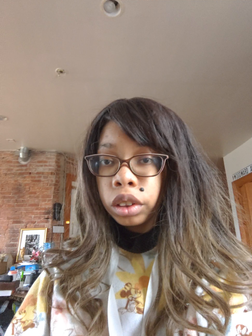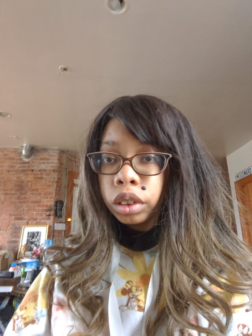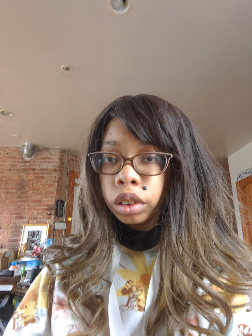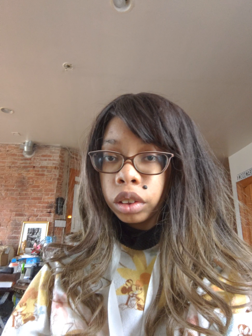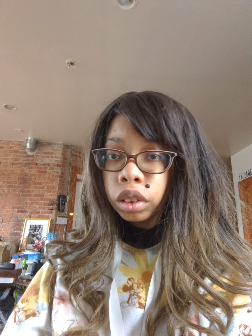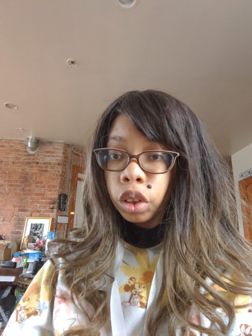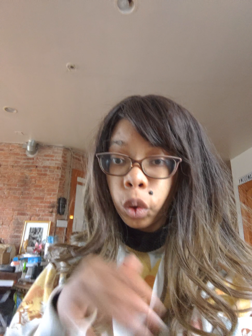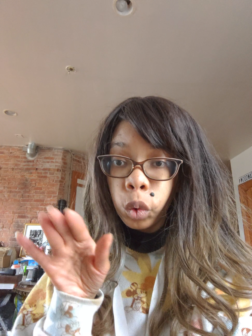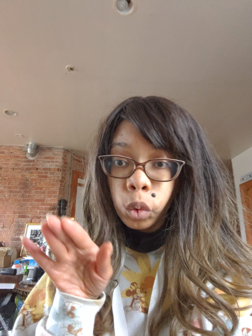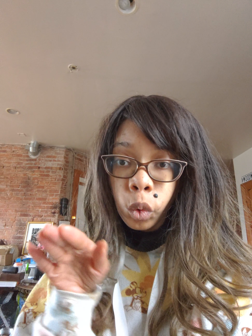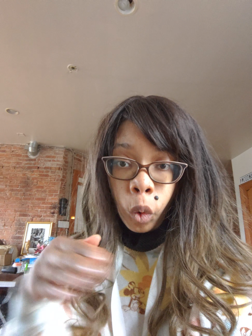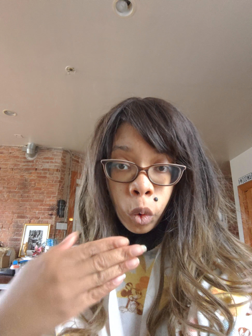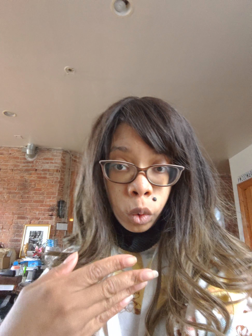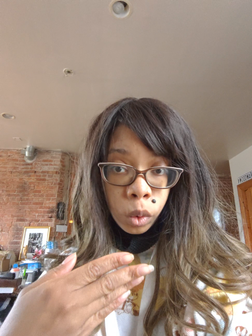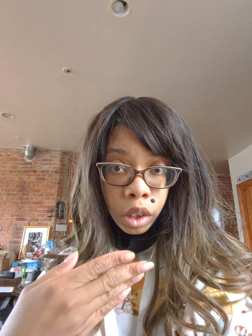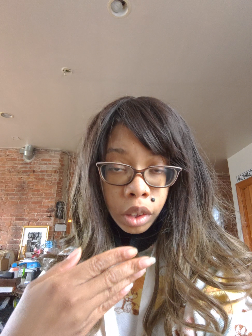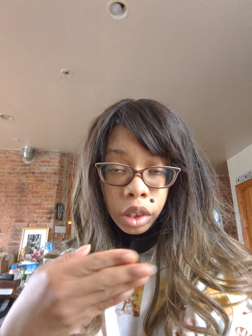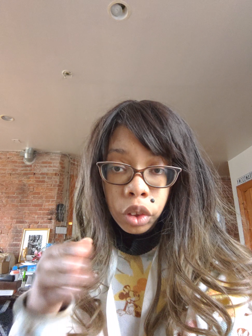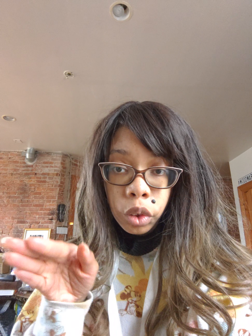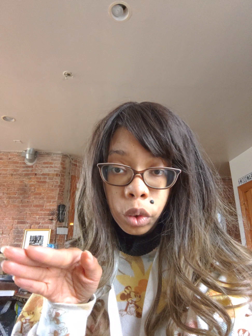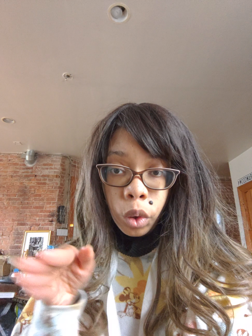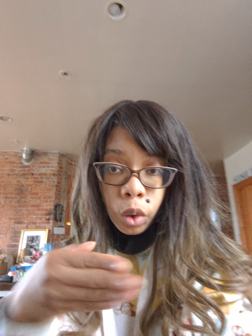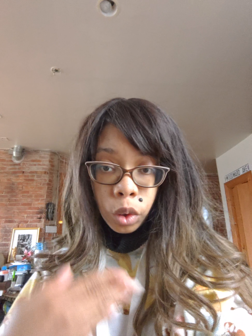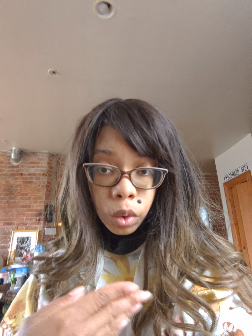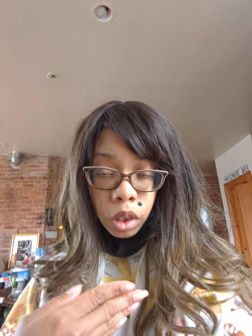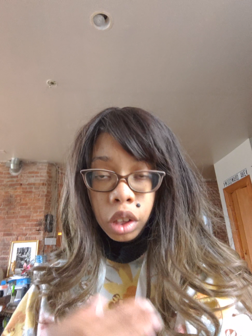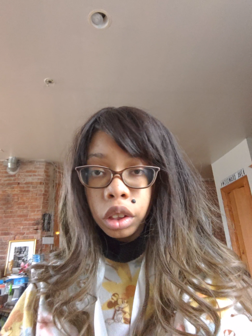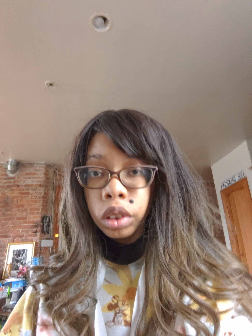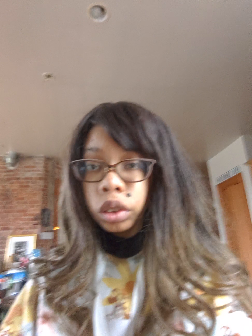room